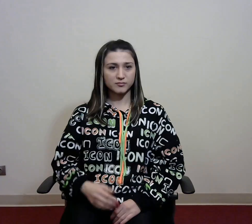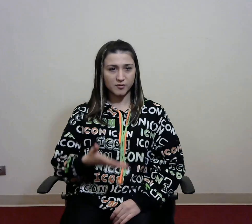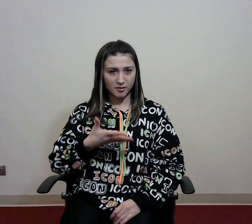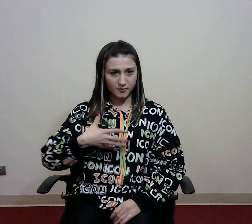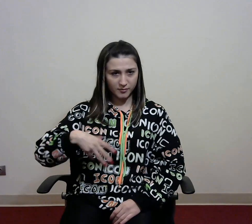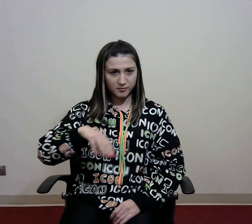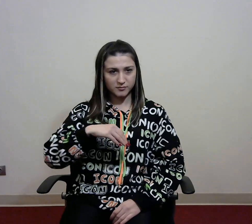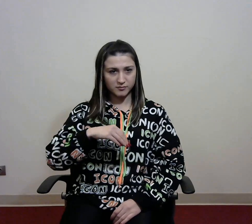biz